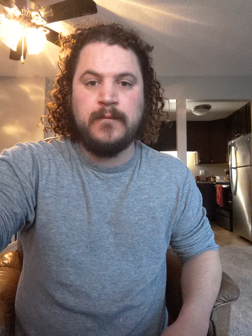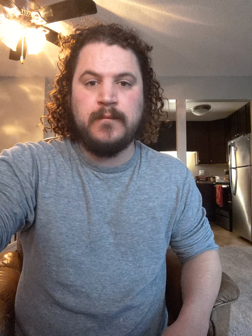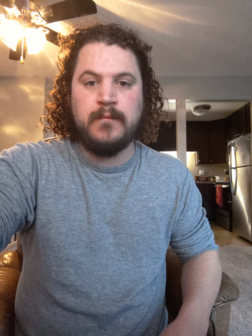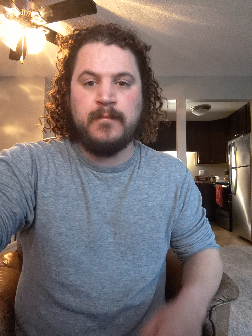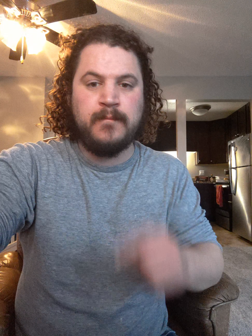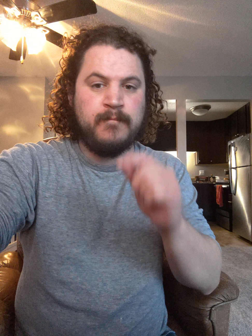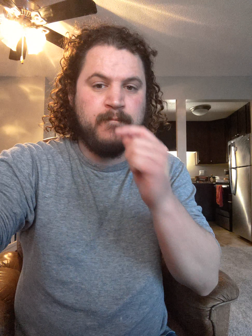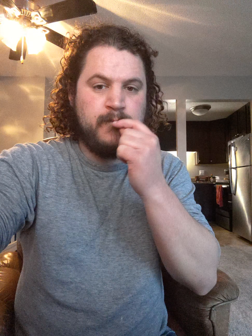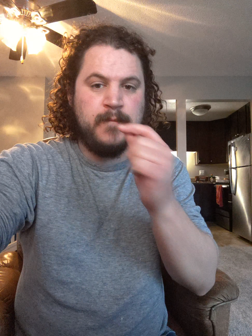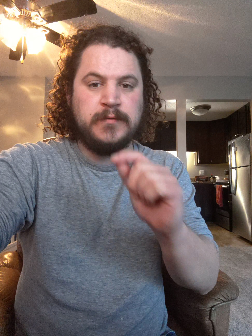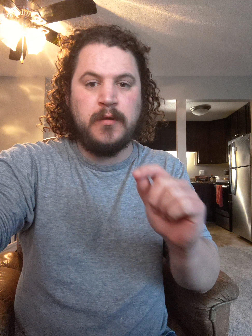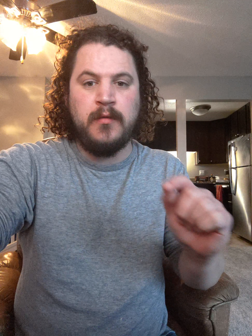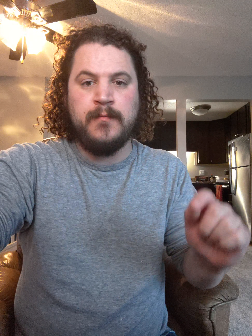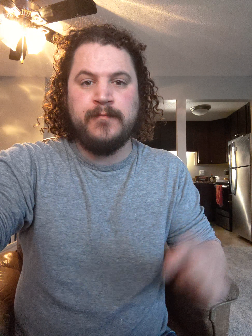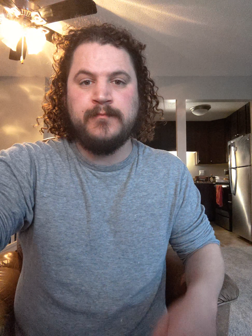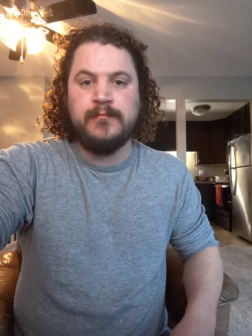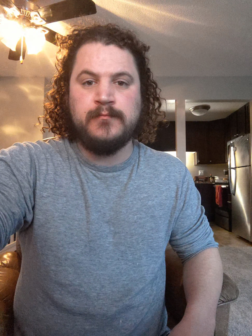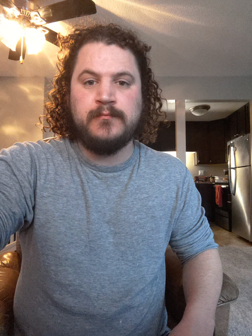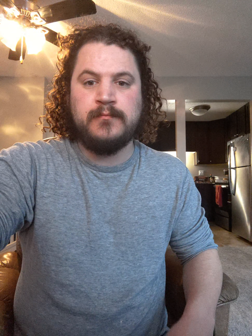pencil